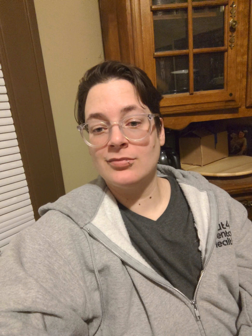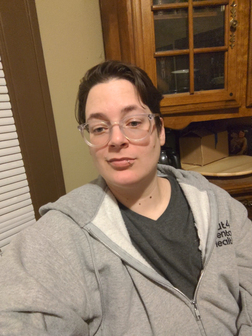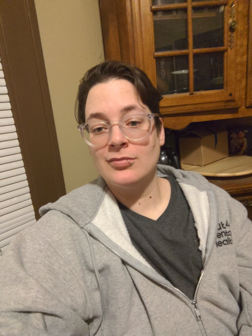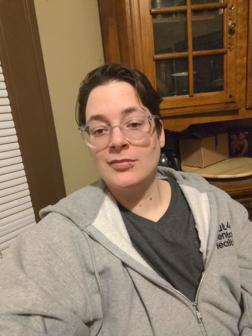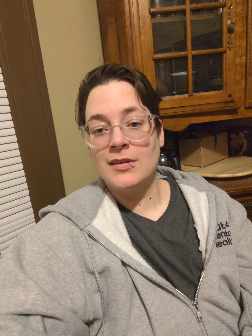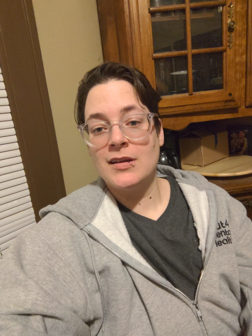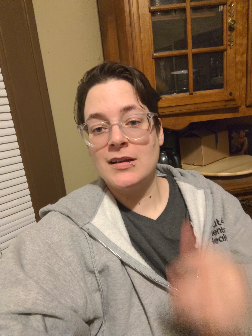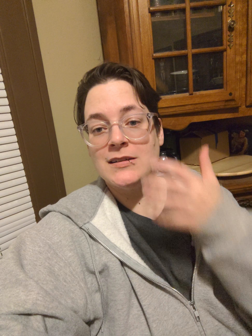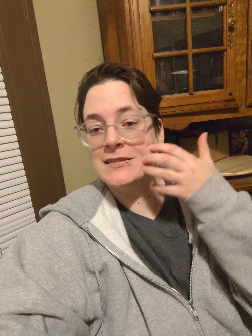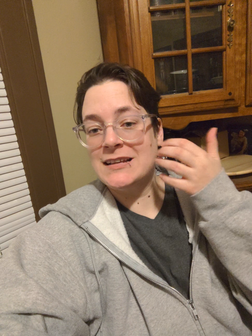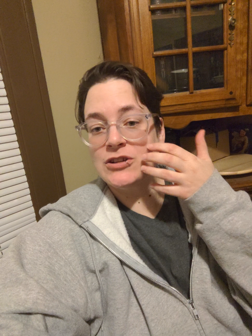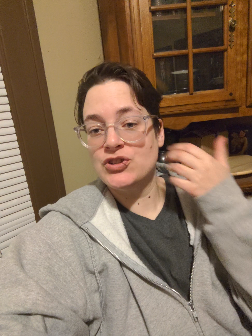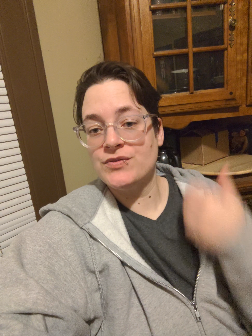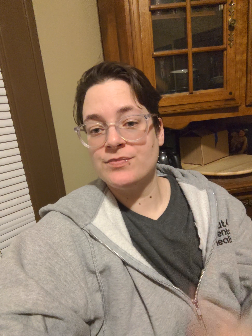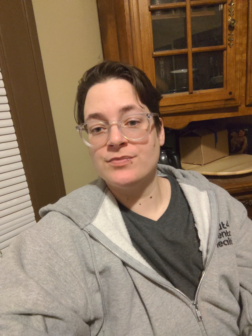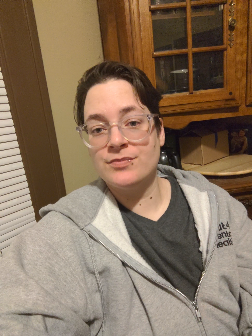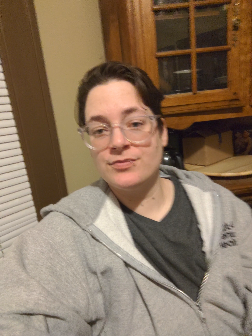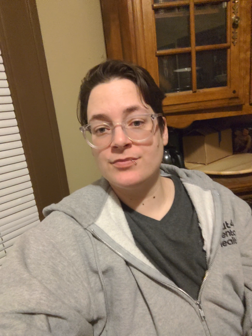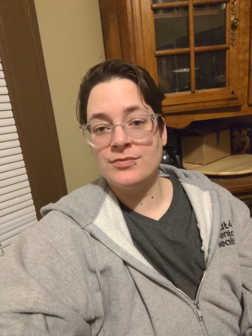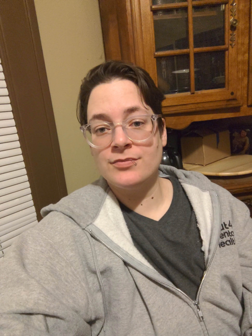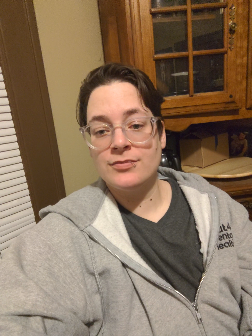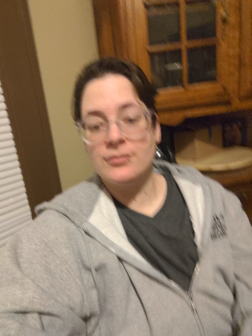tiger